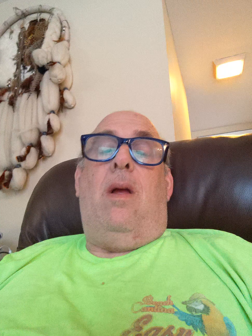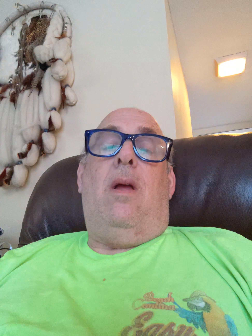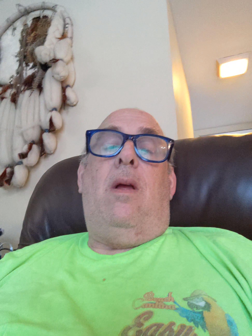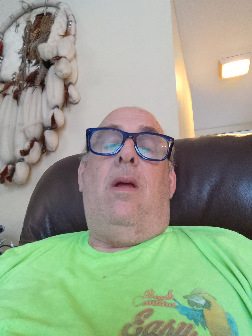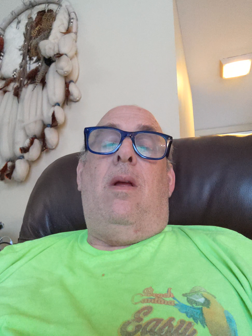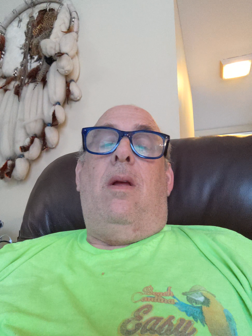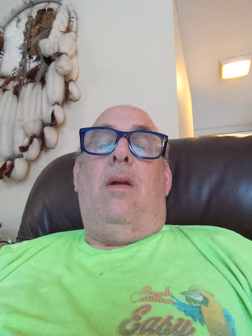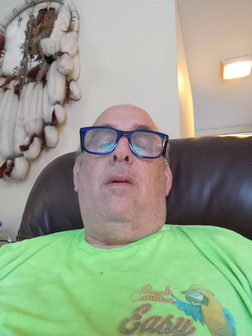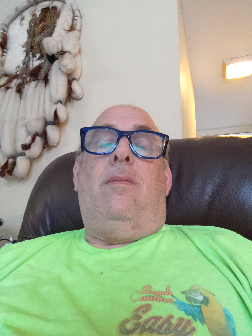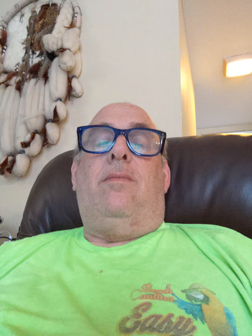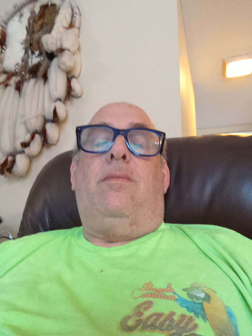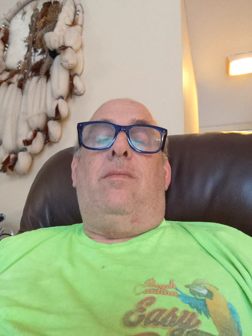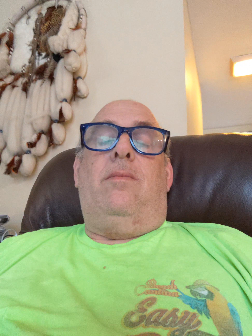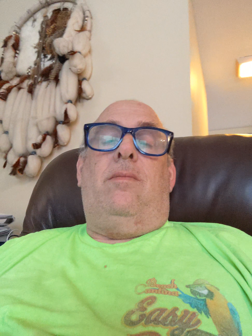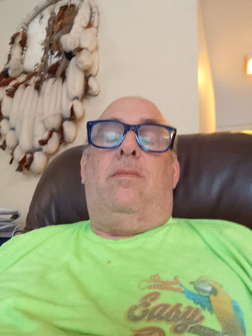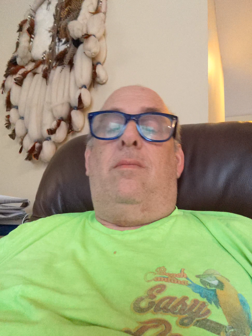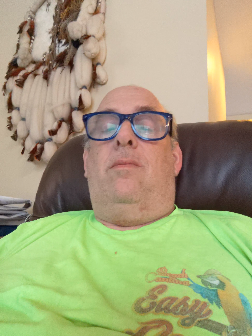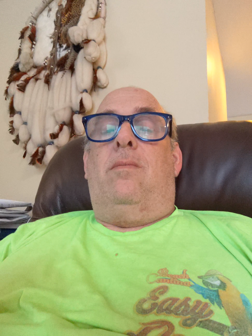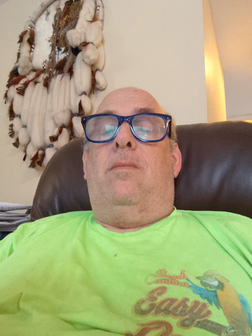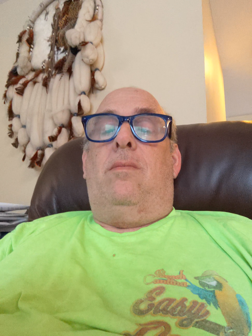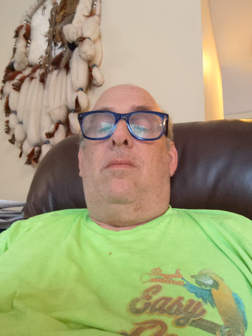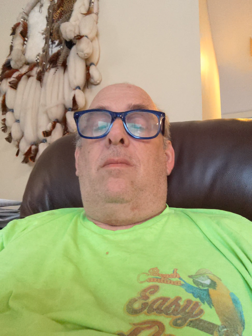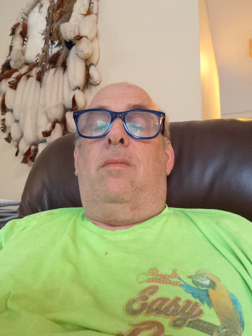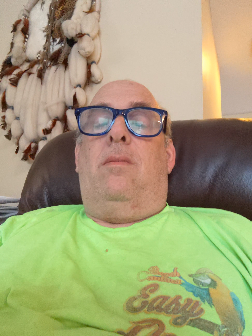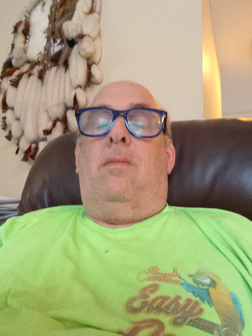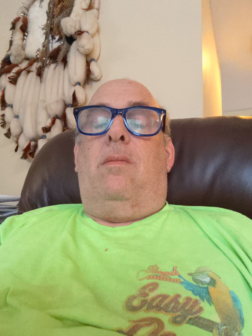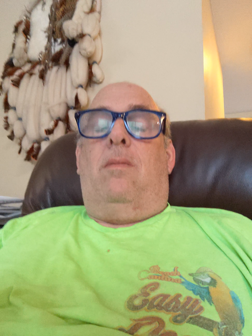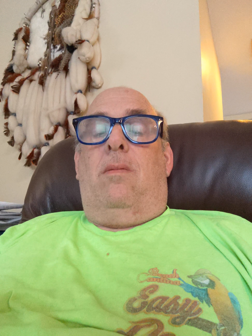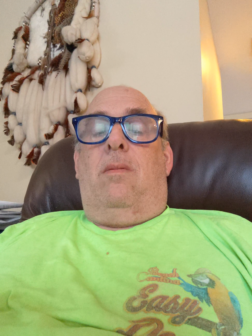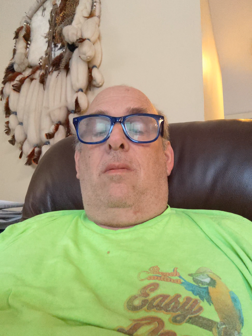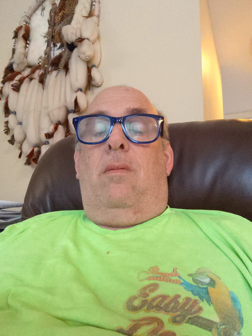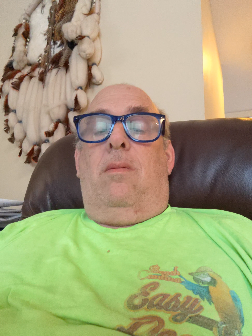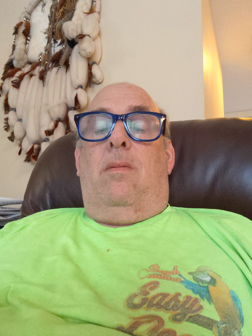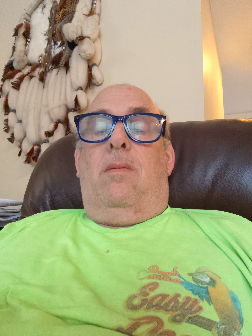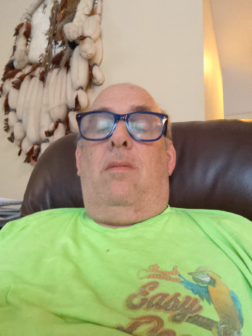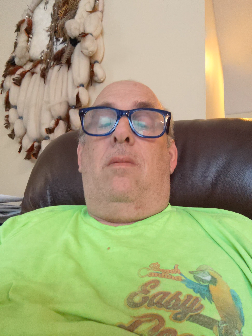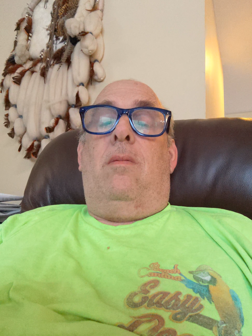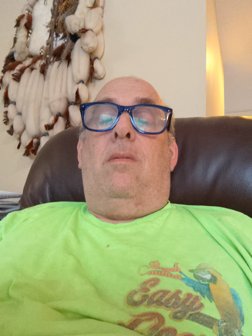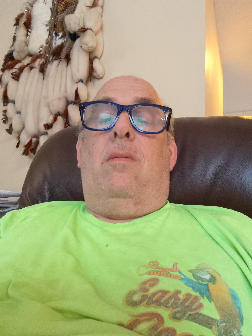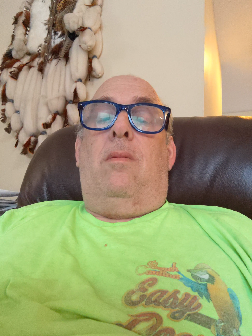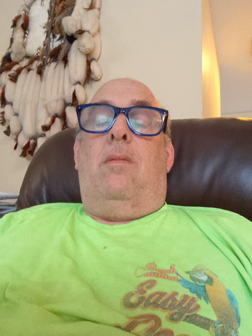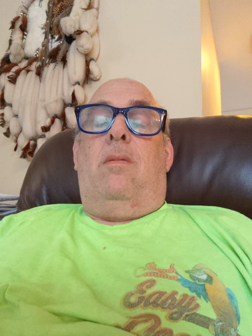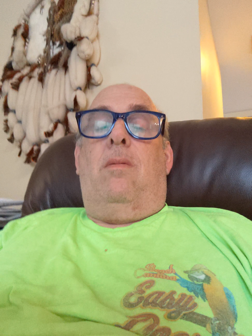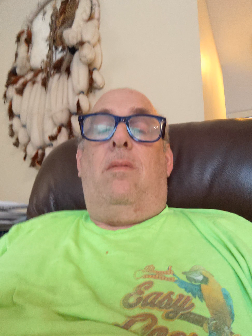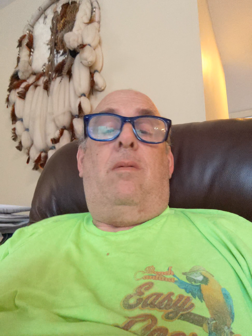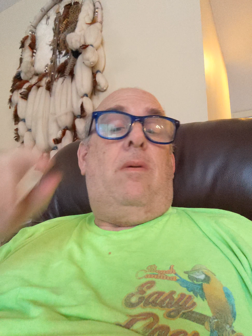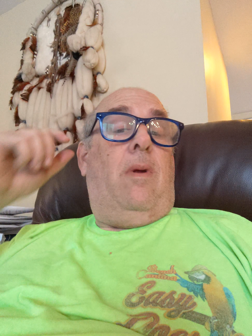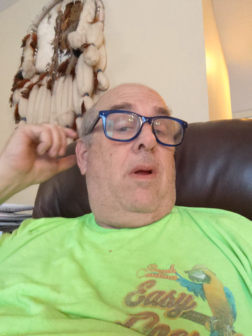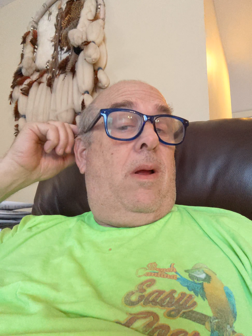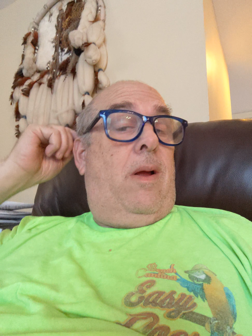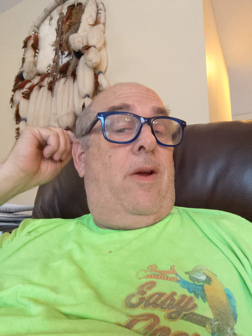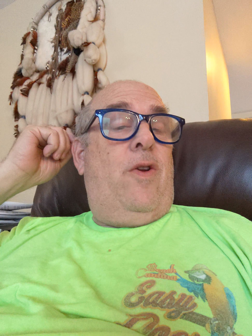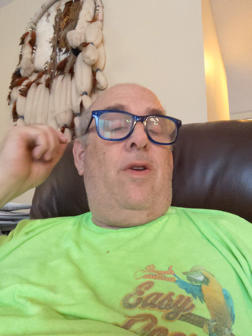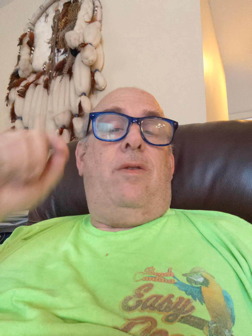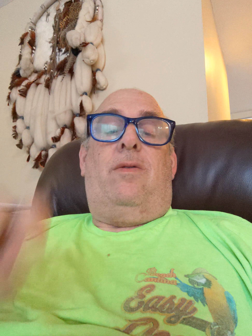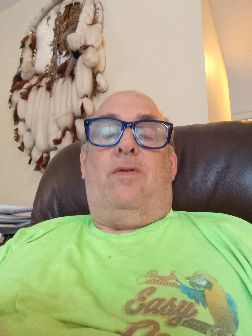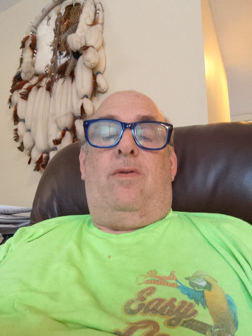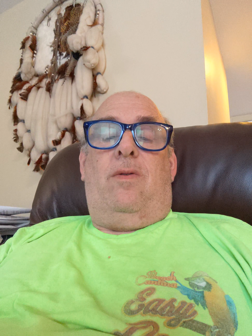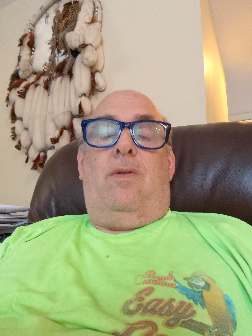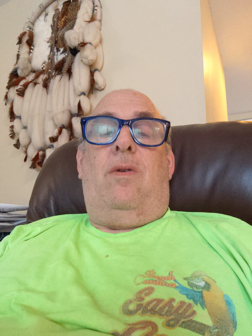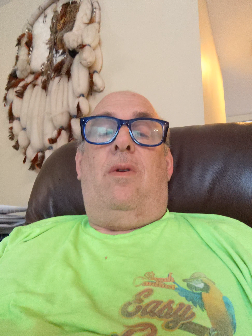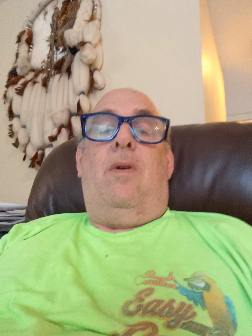hair